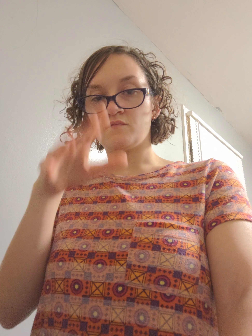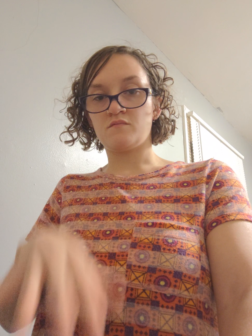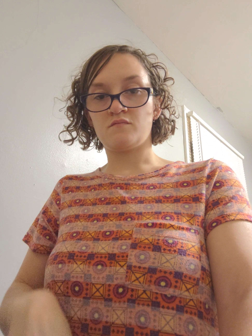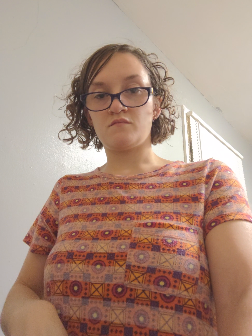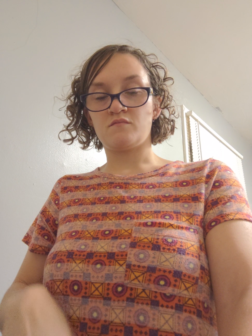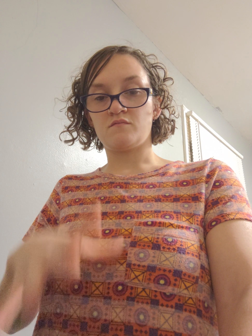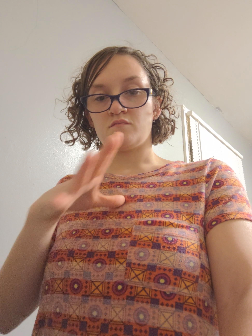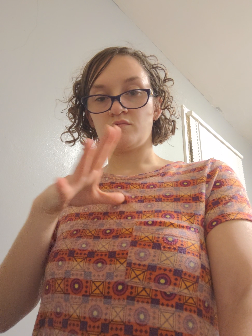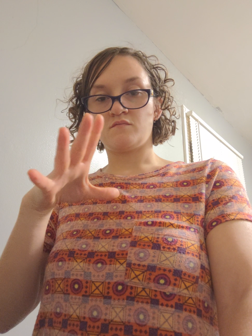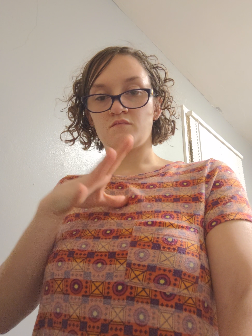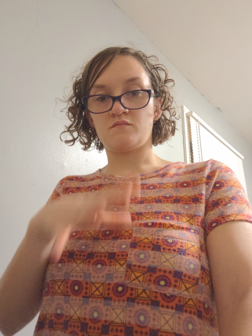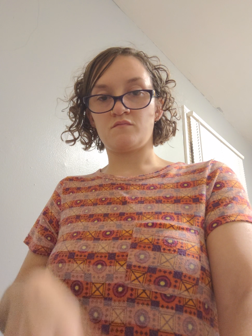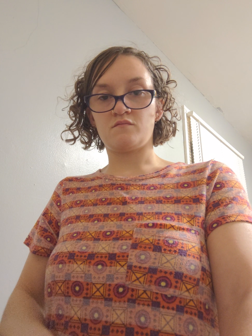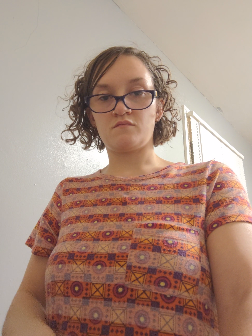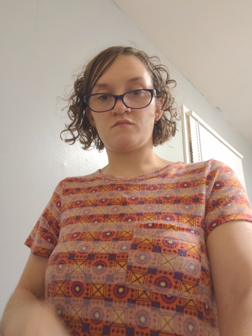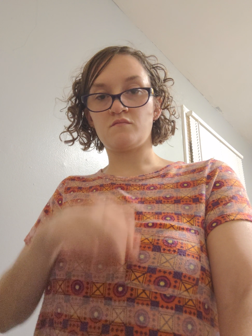fine